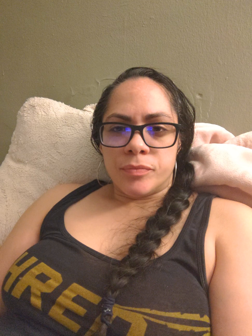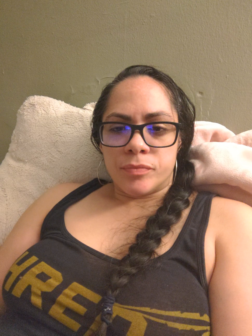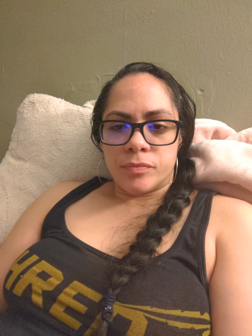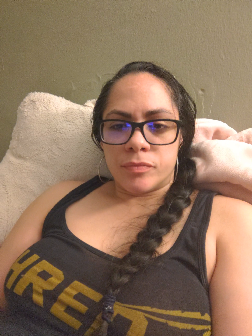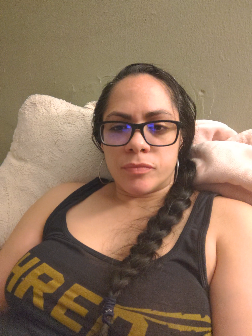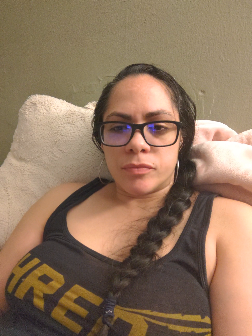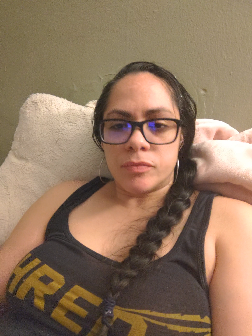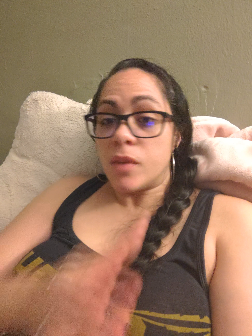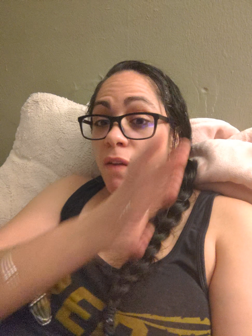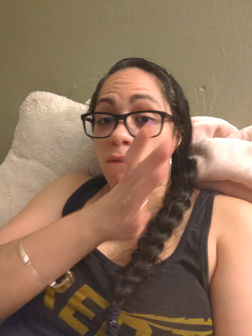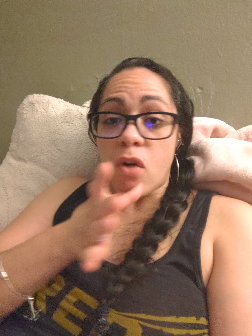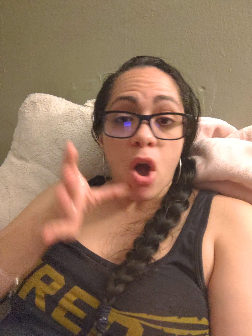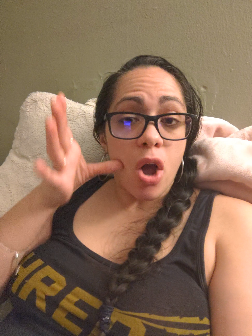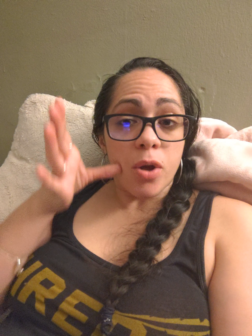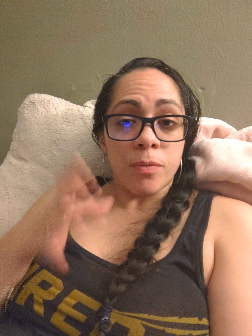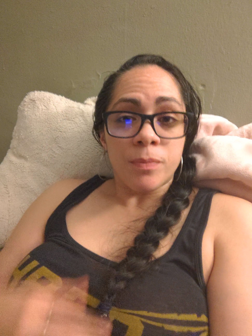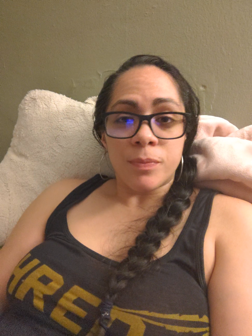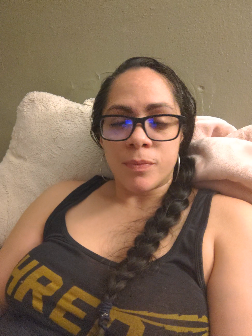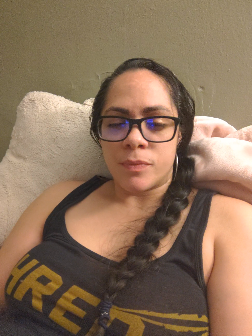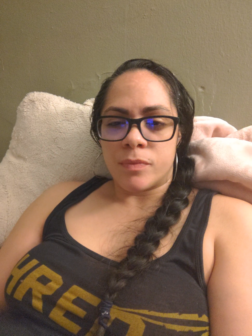farm